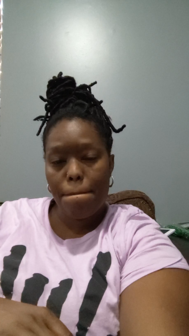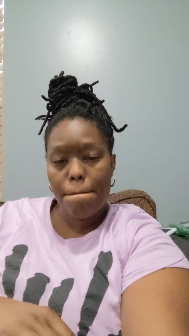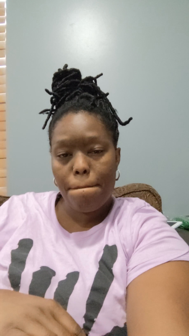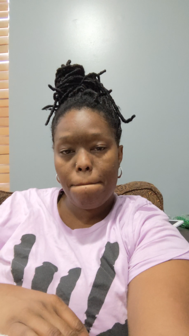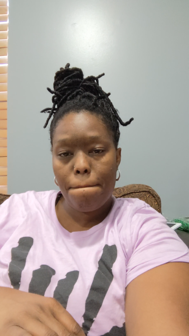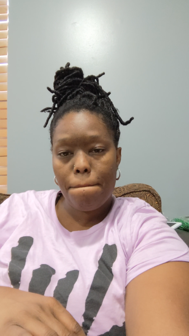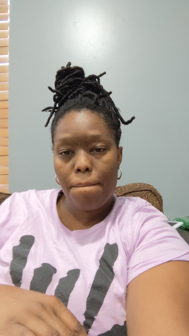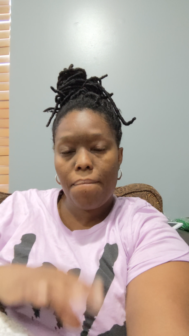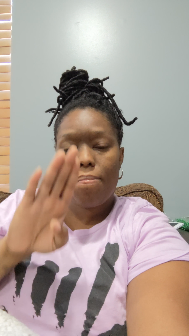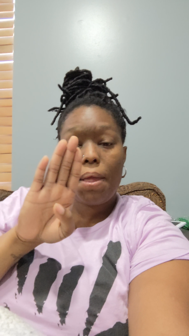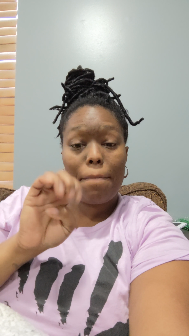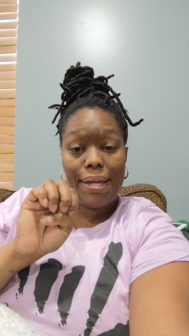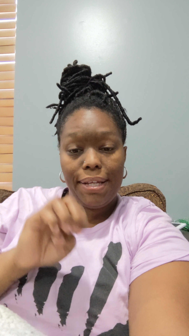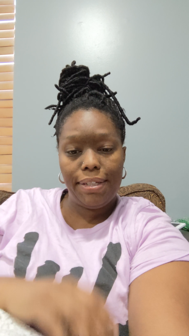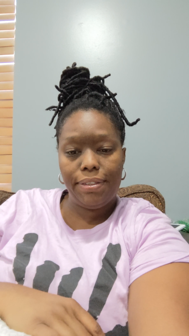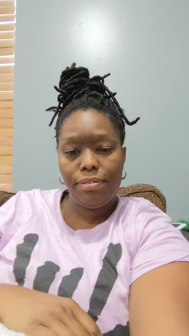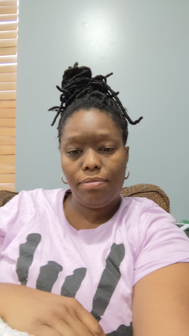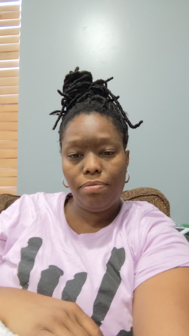be